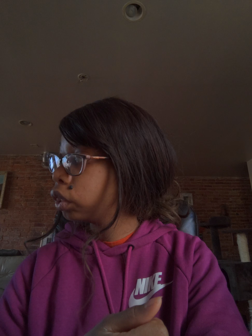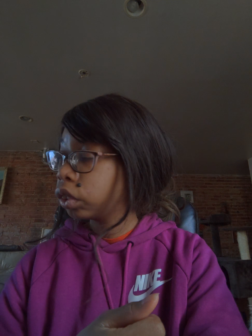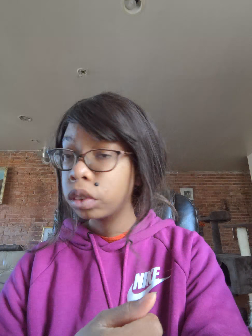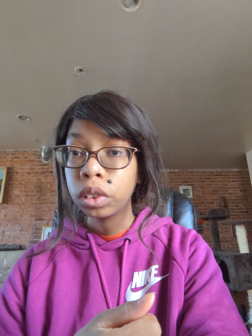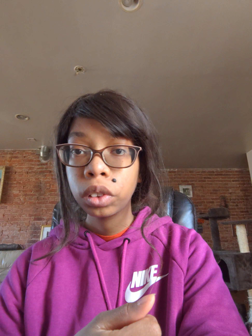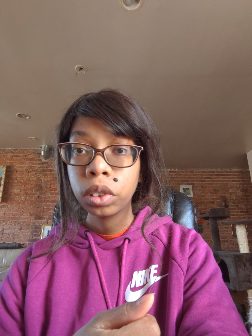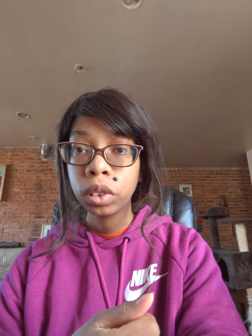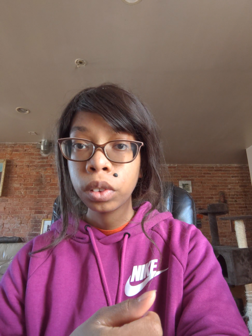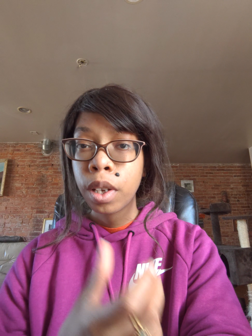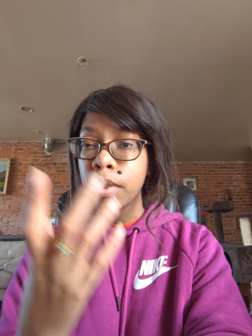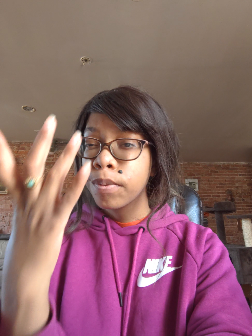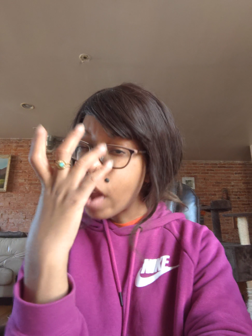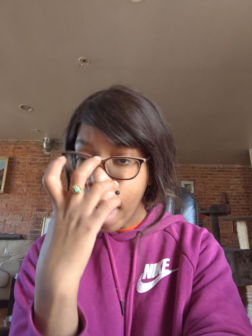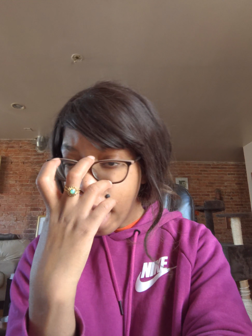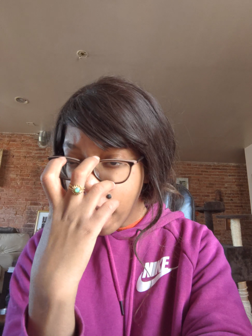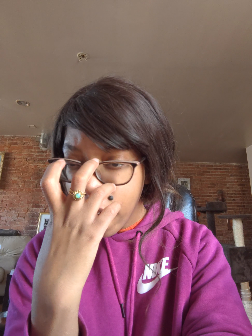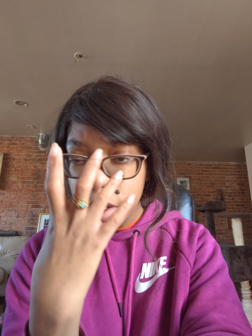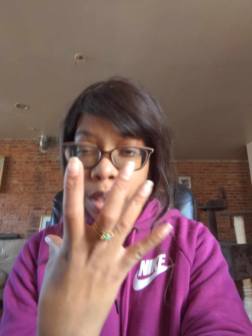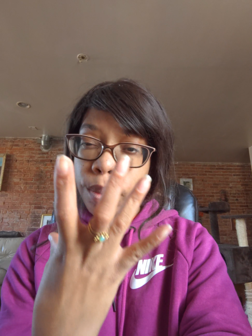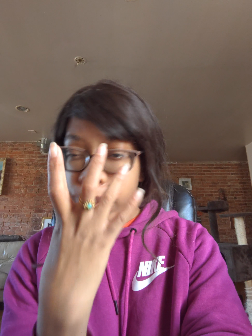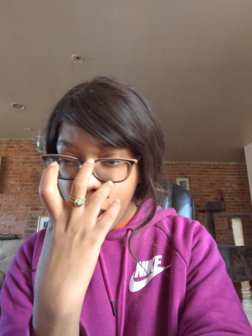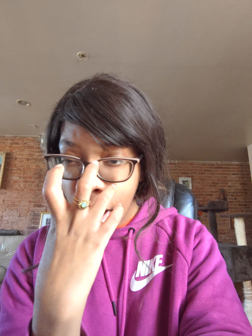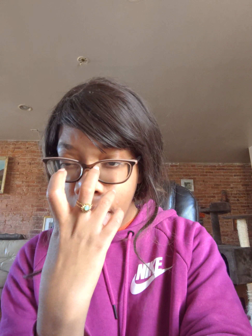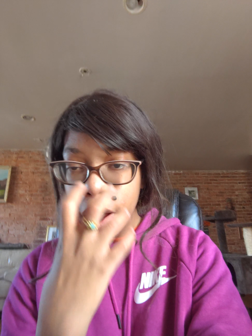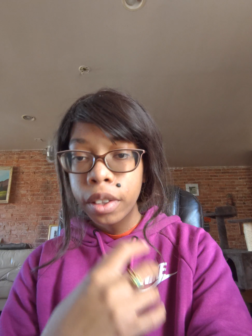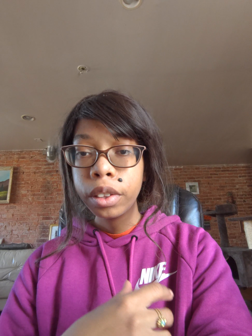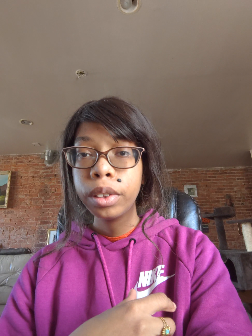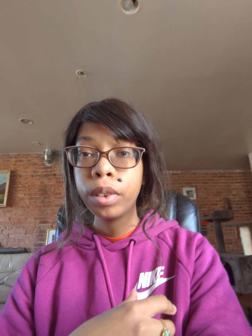mad